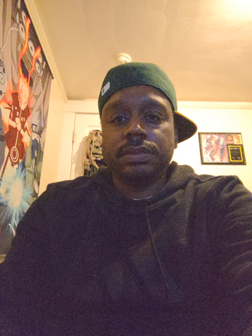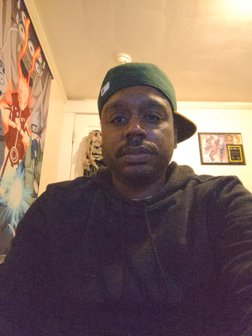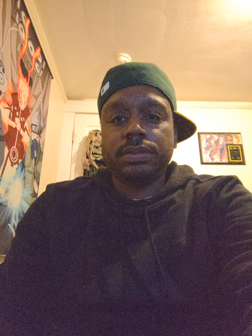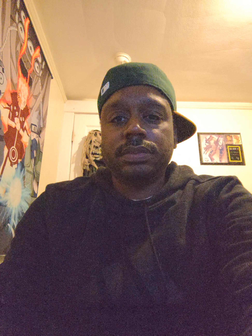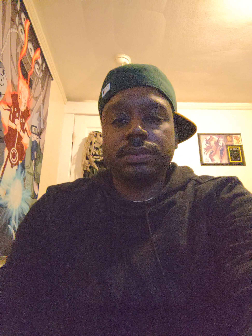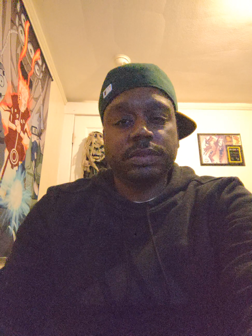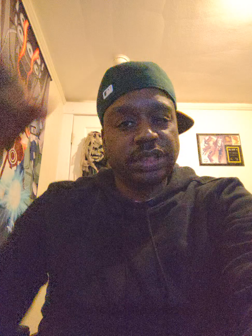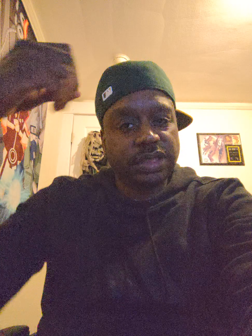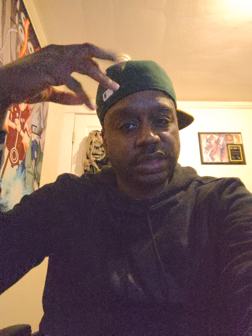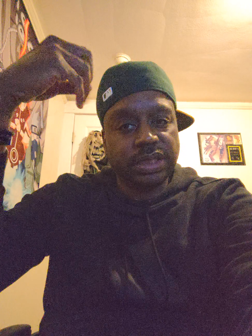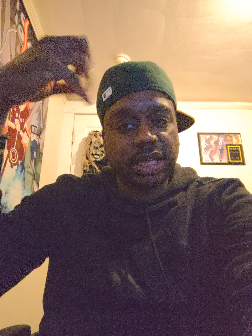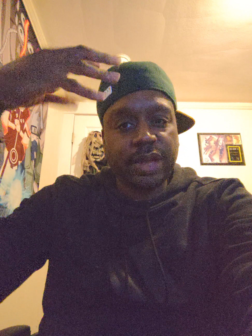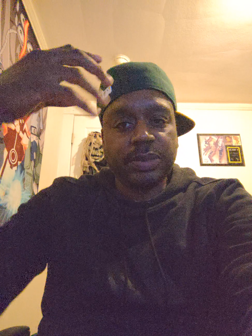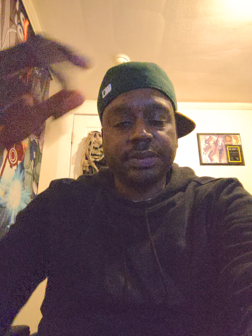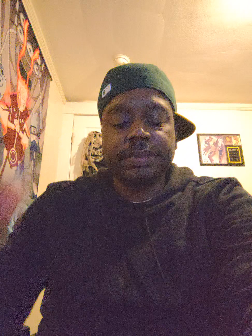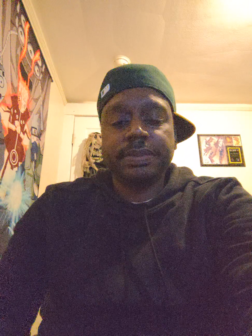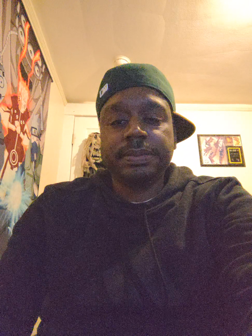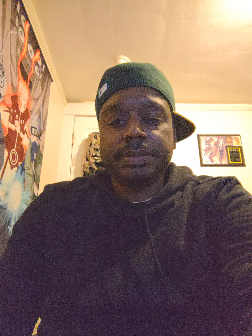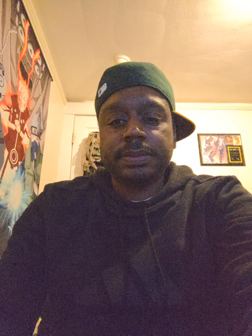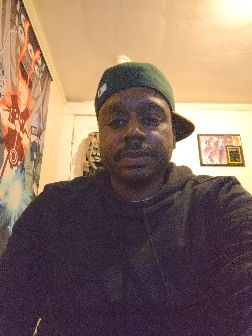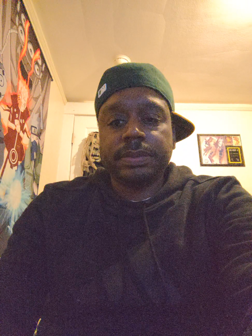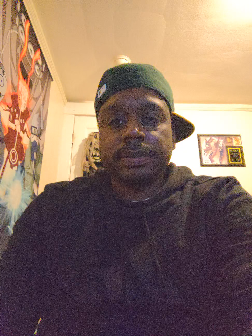shower